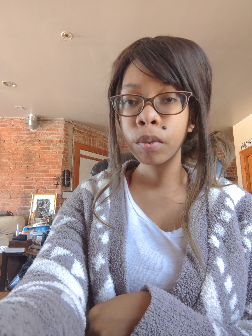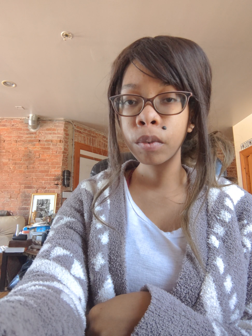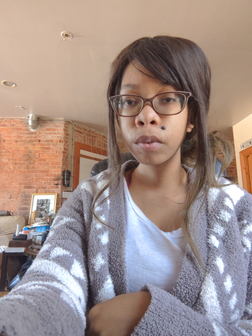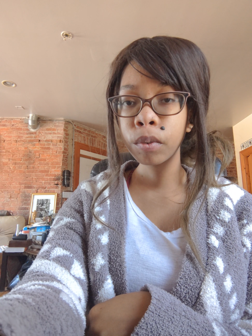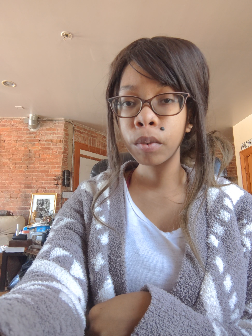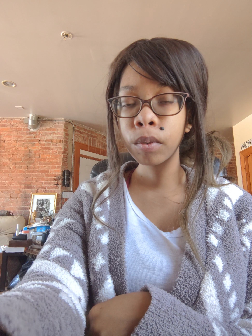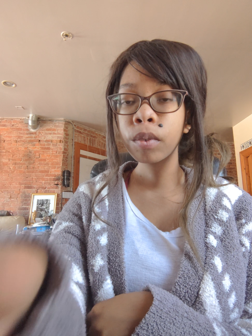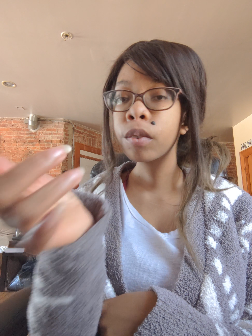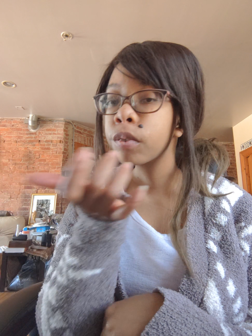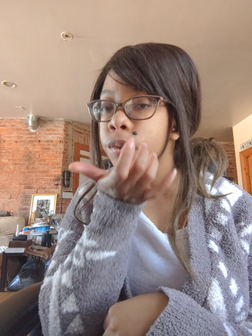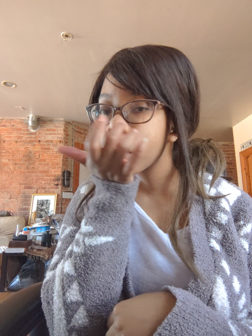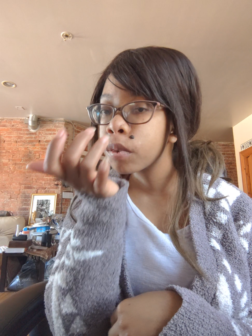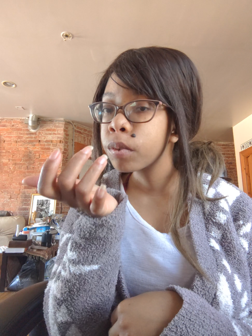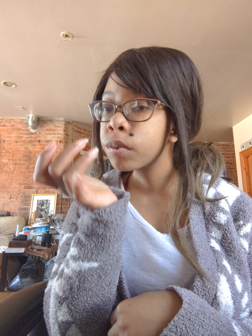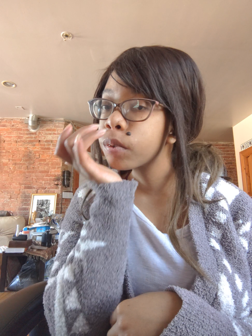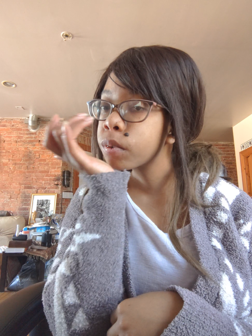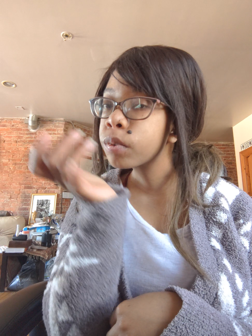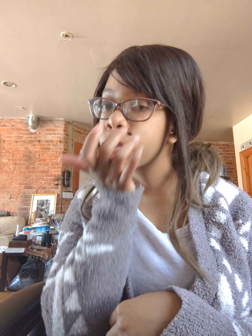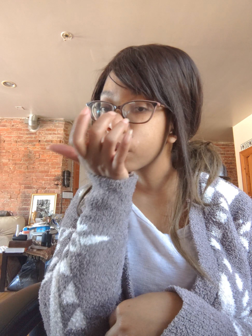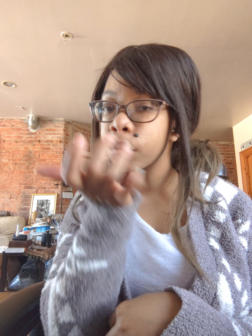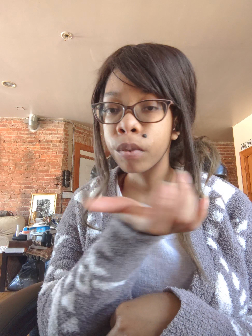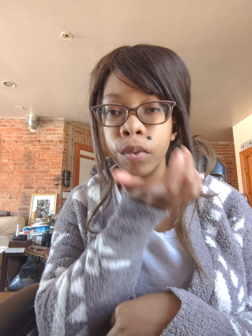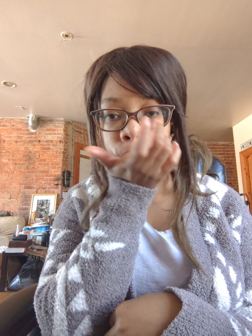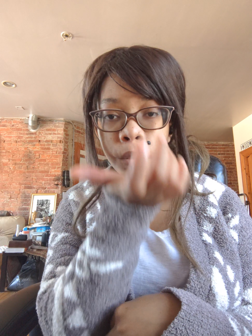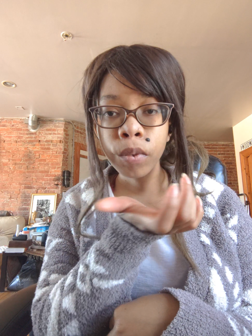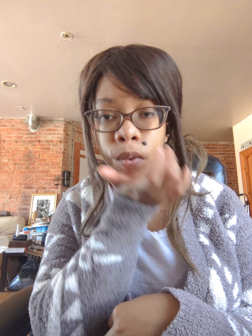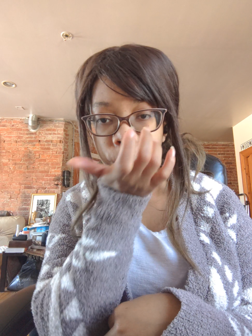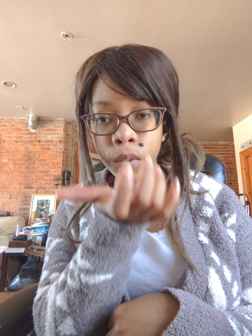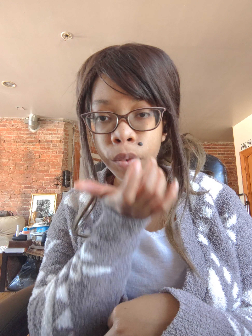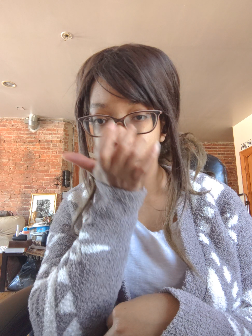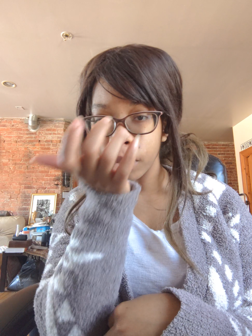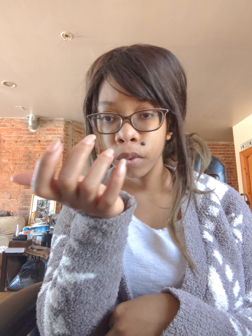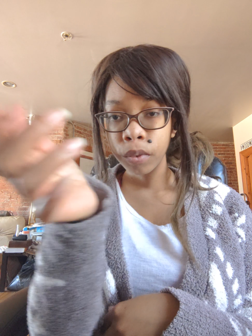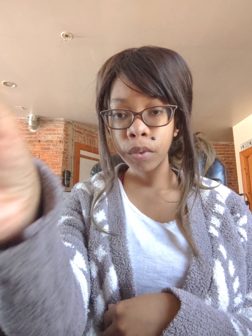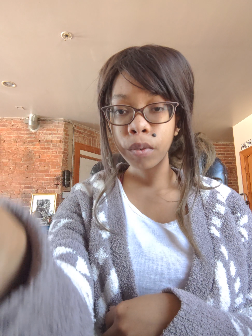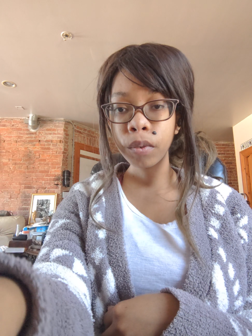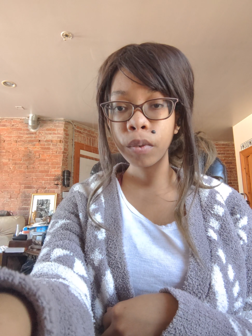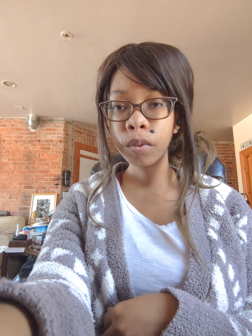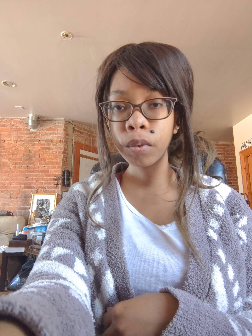grass